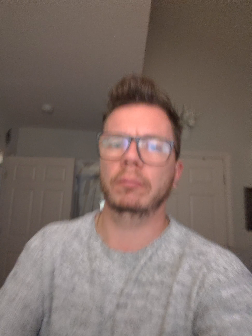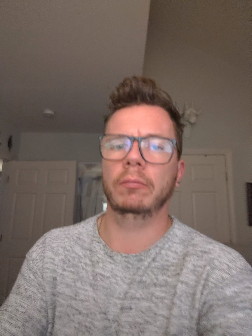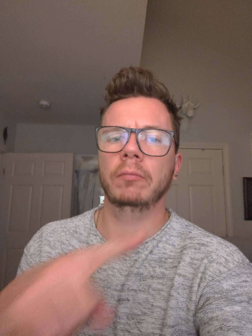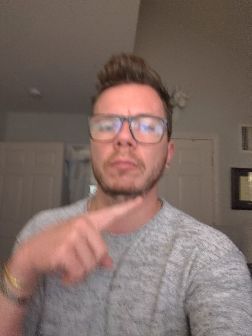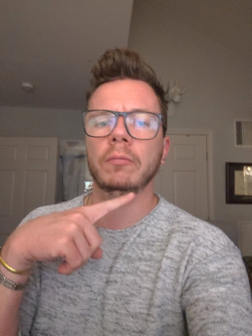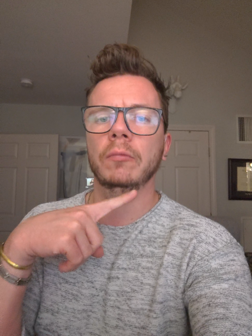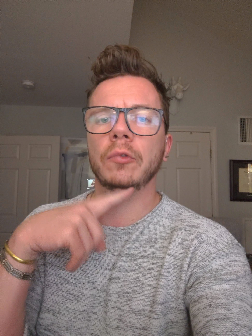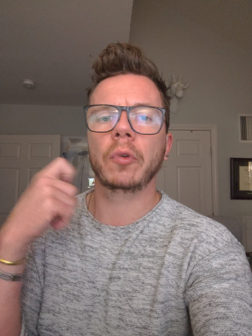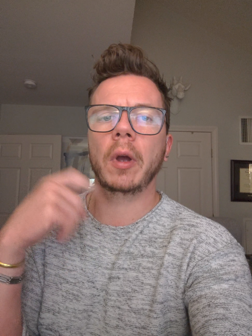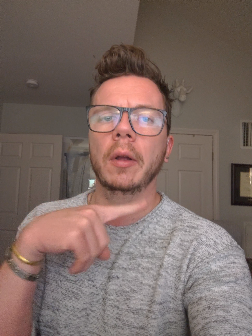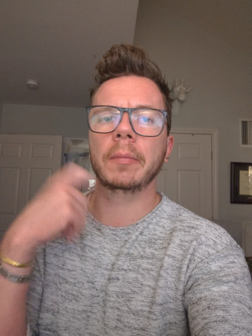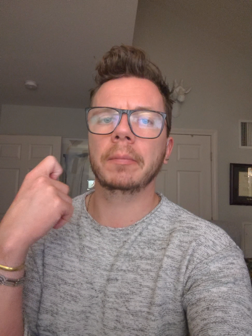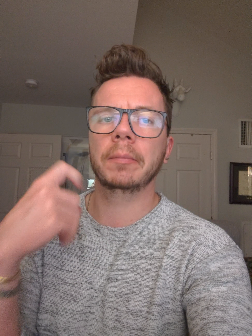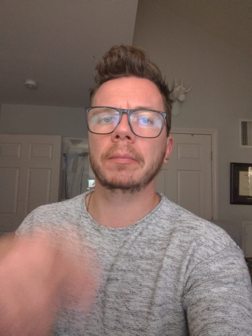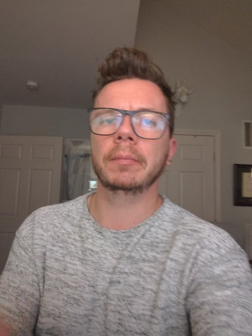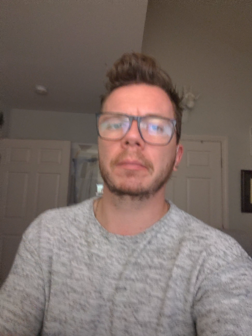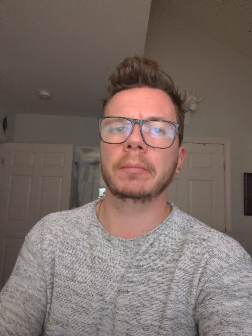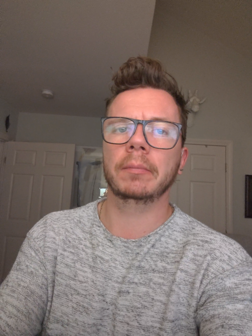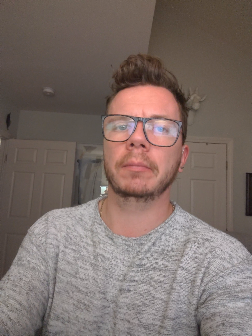dryer